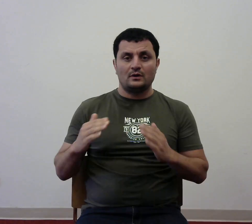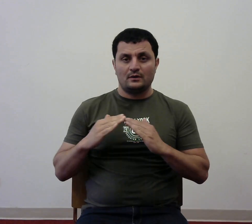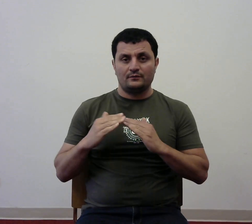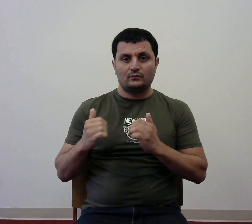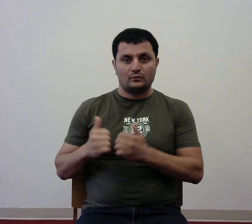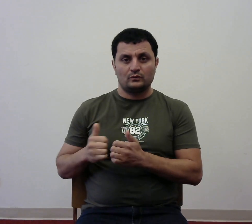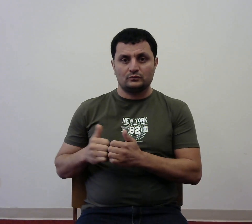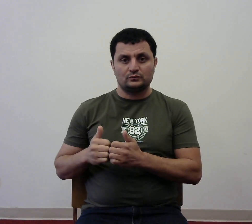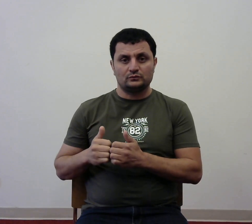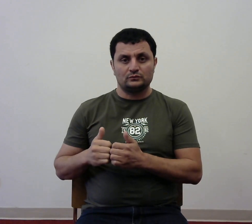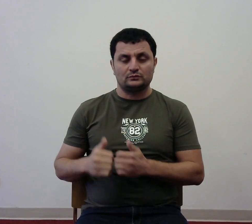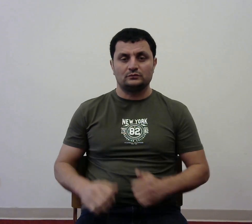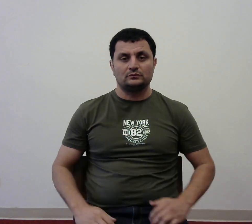qonşu